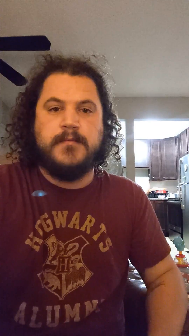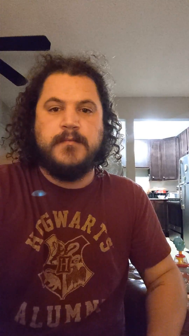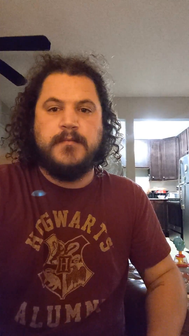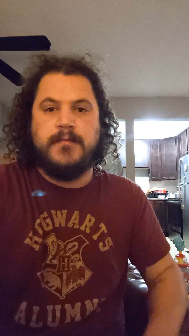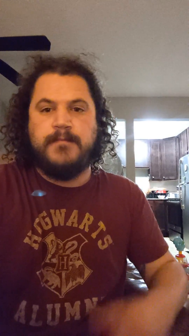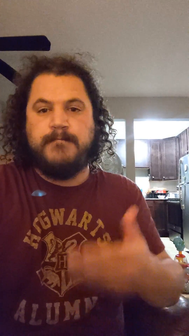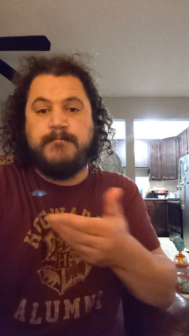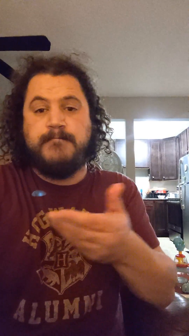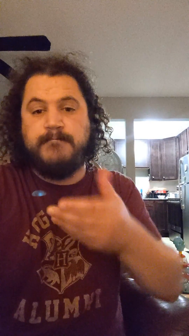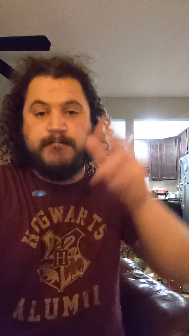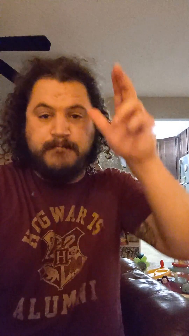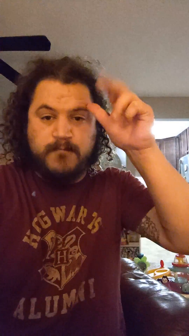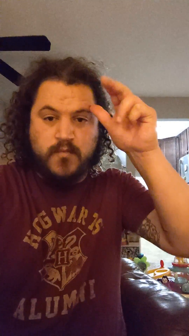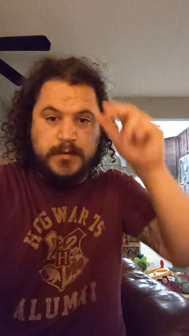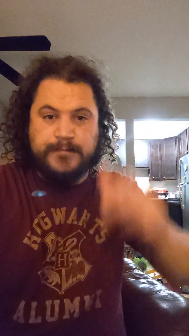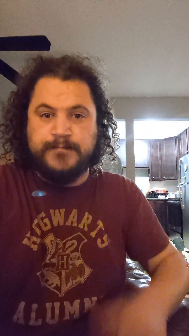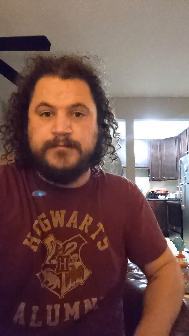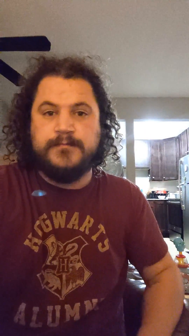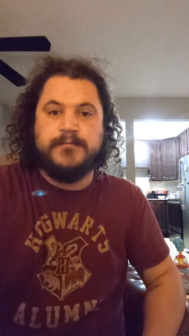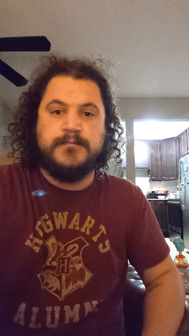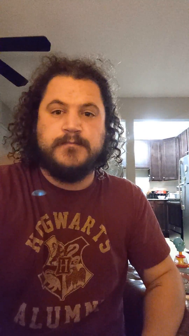pony